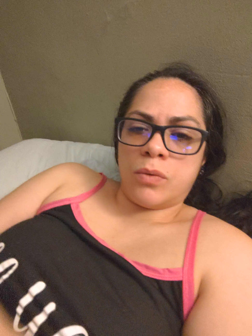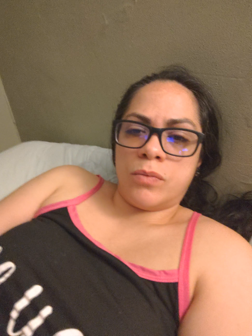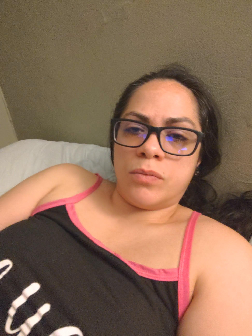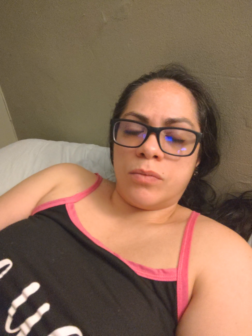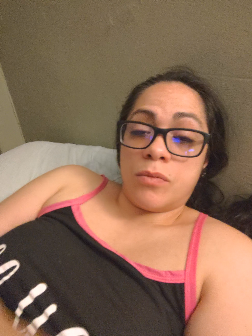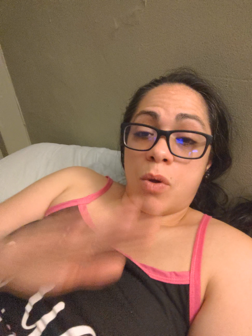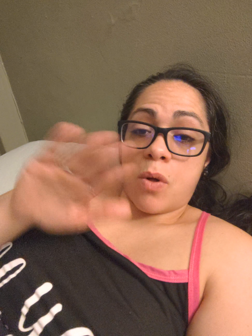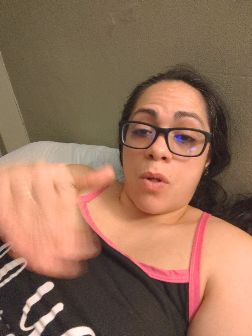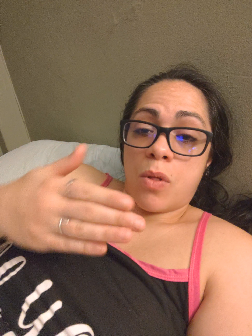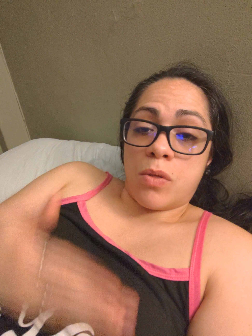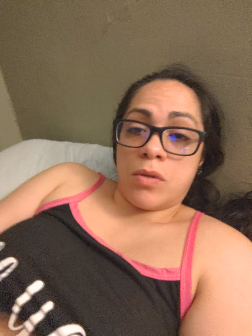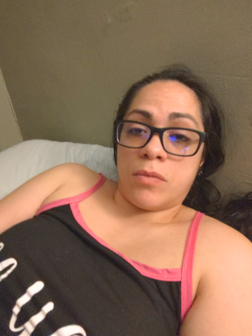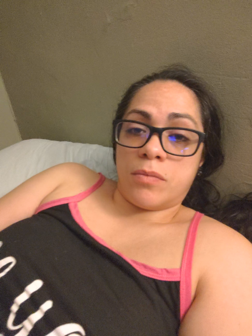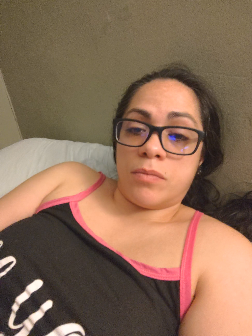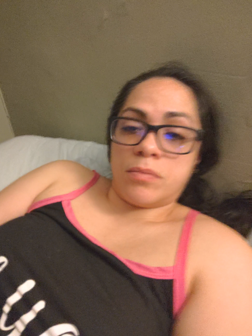all